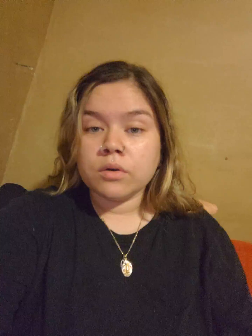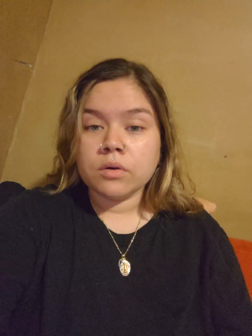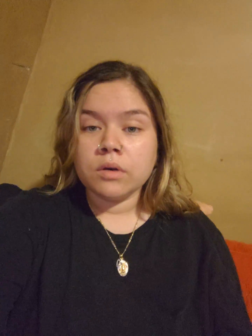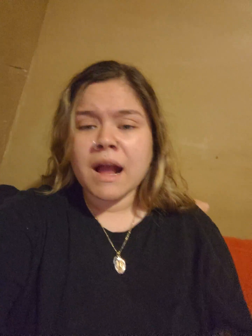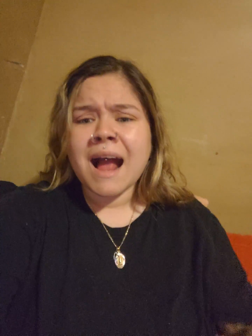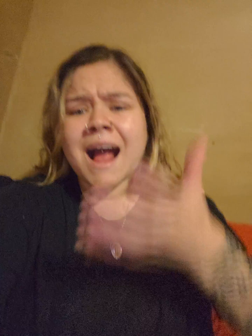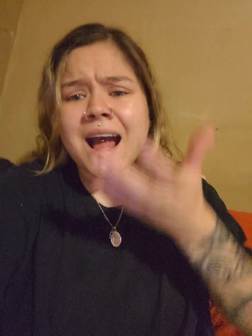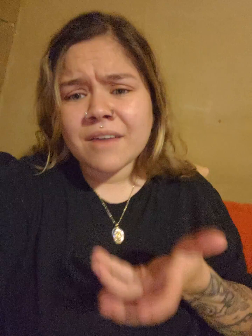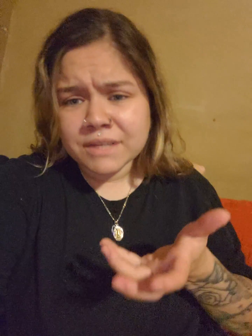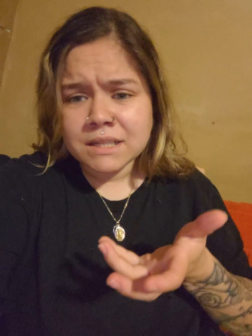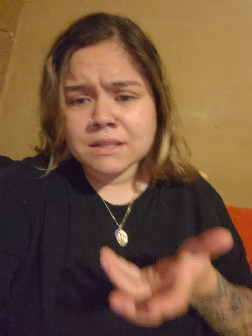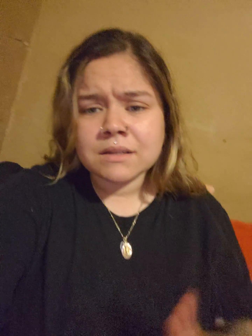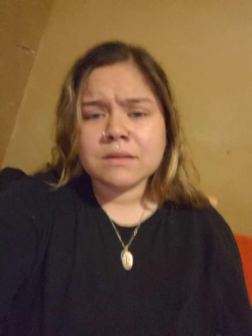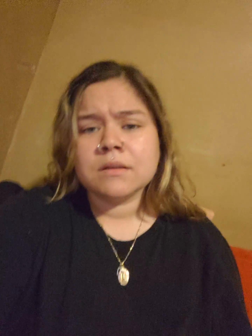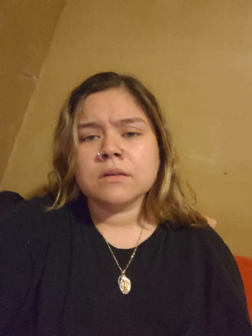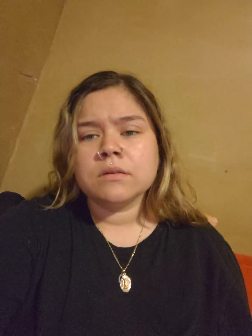heavy